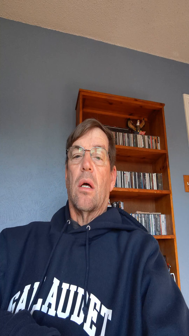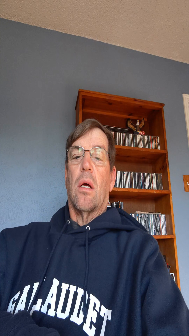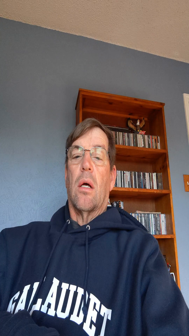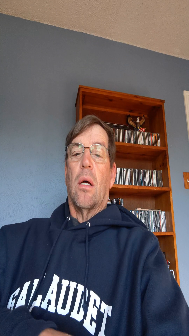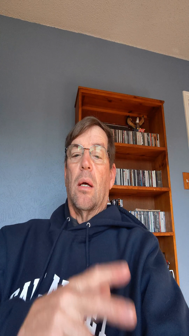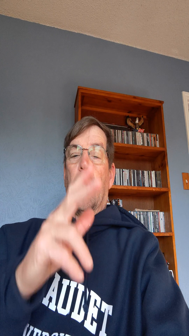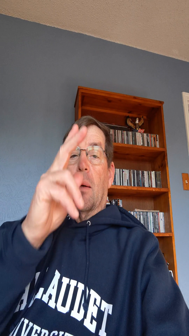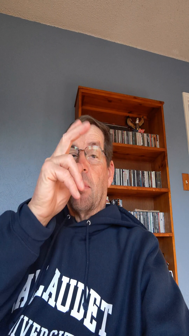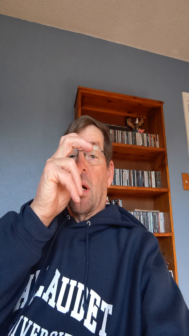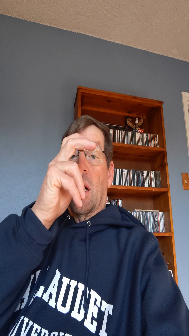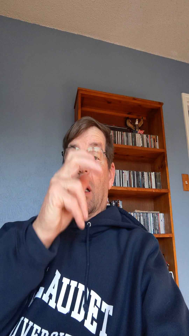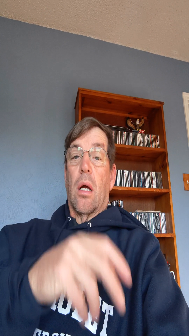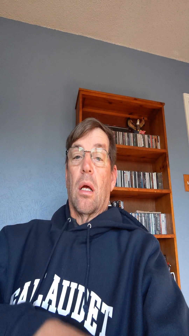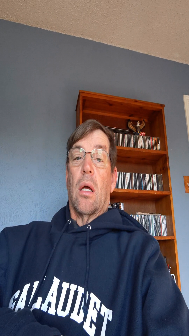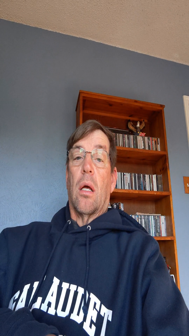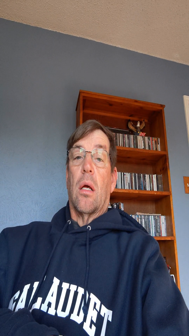bug